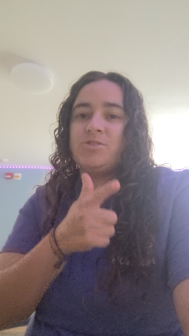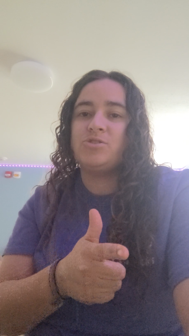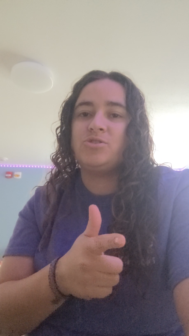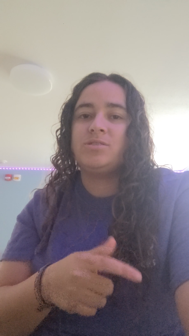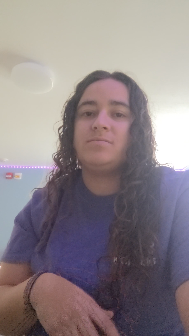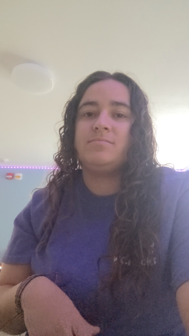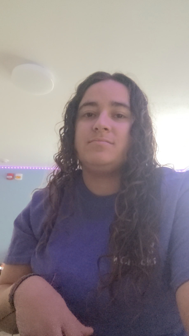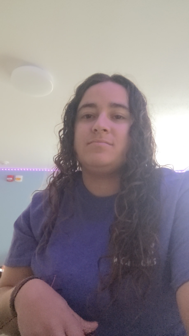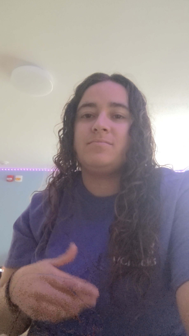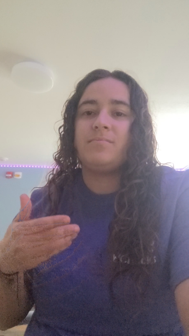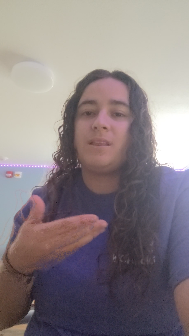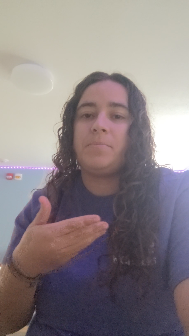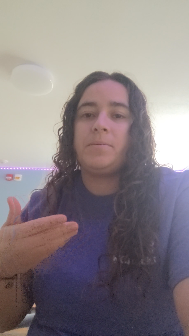baby